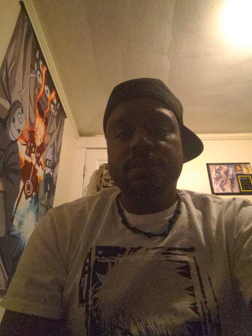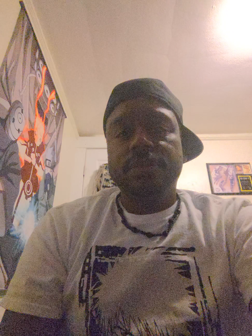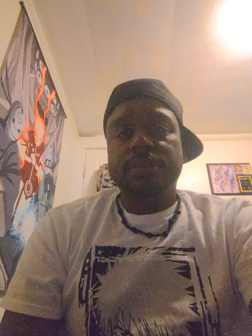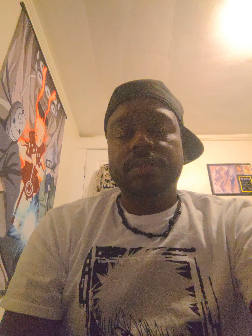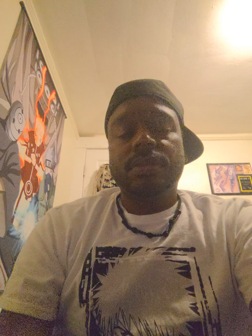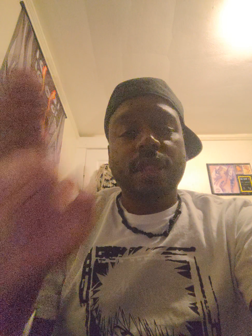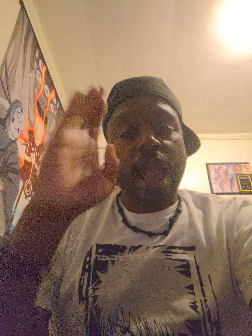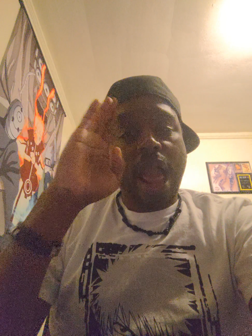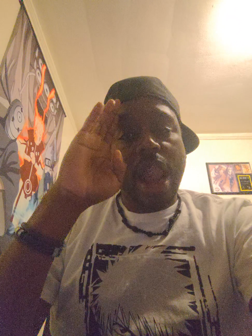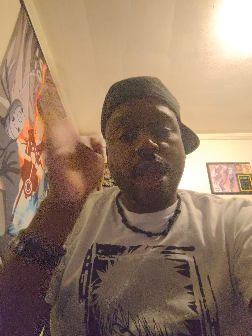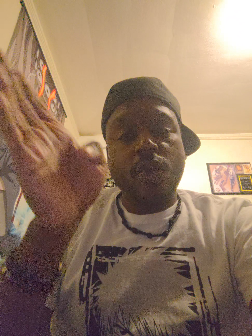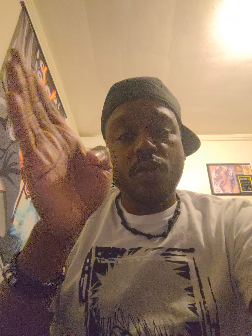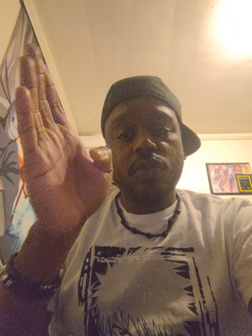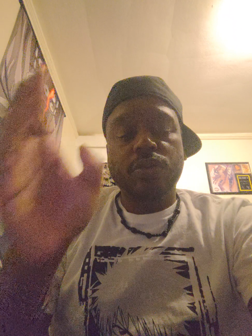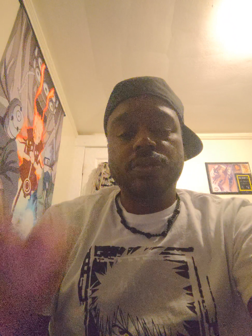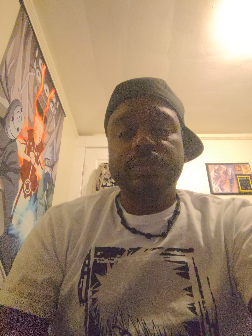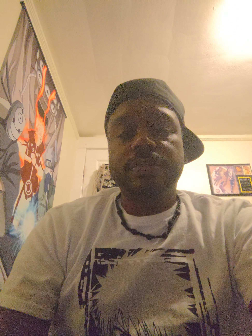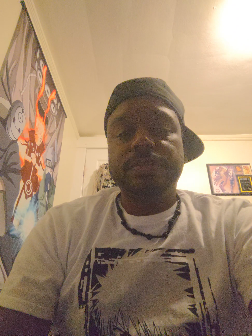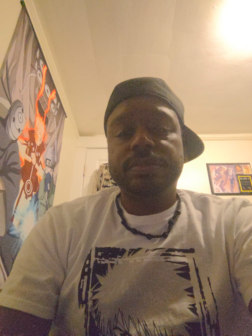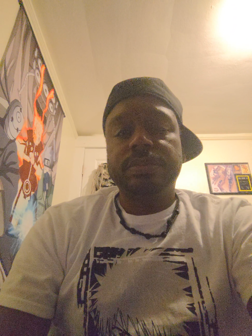hello